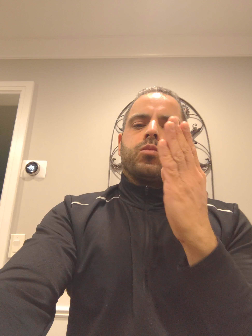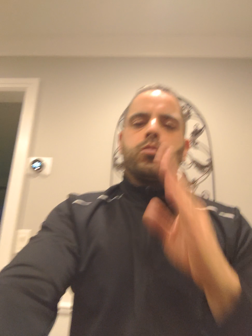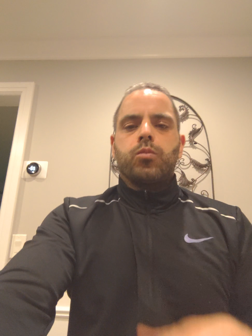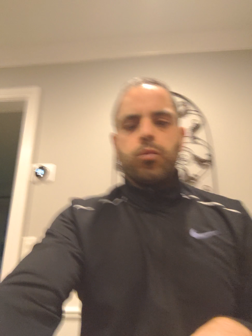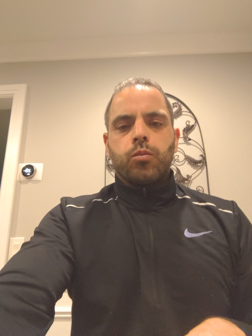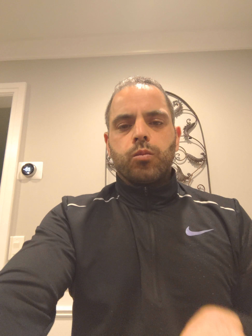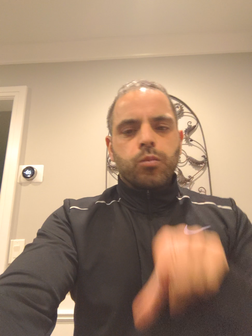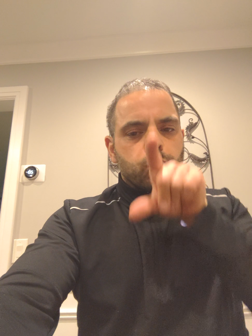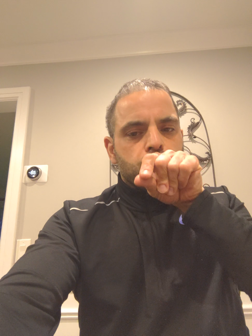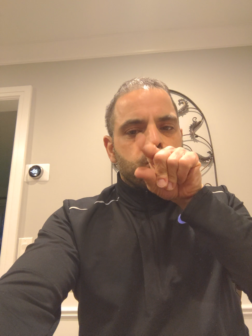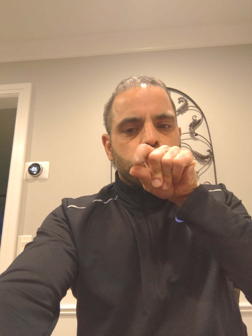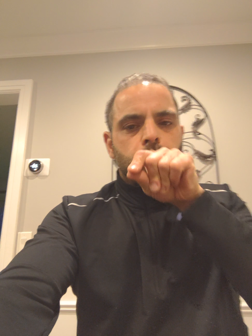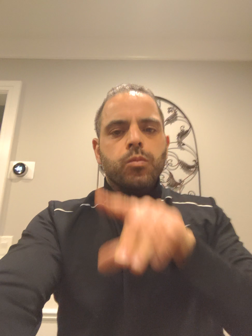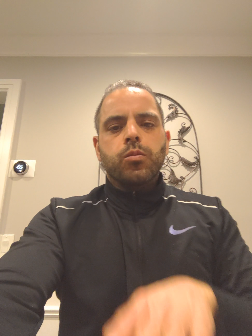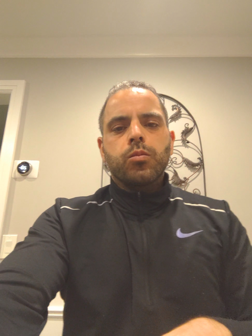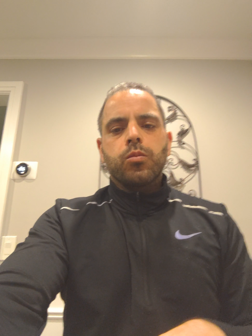bird